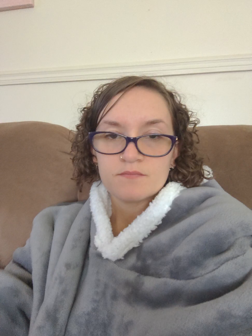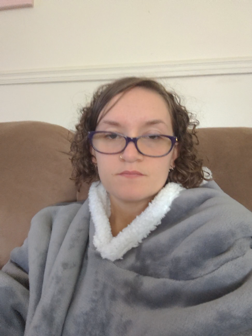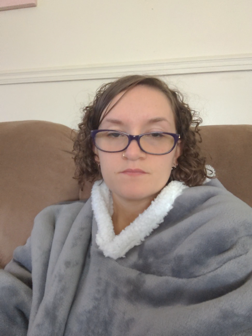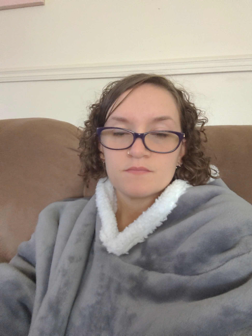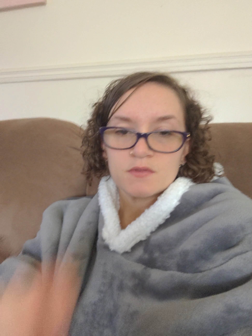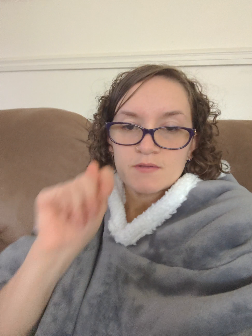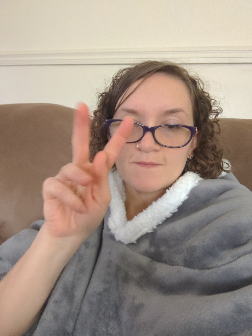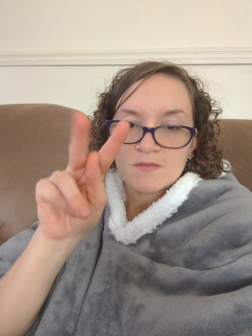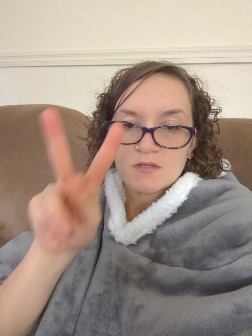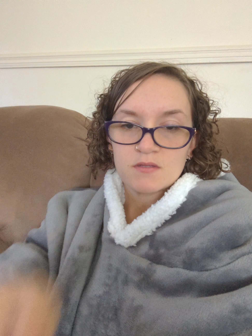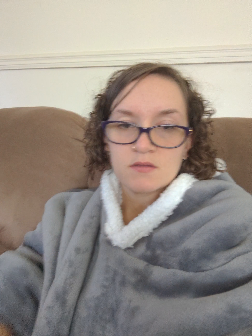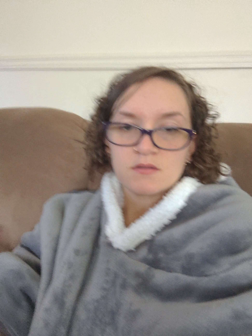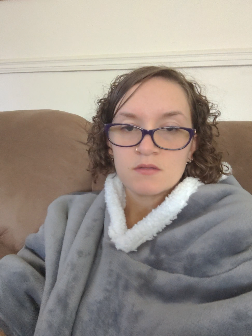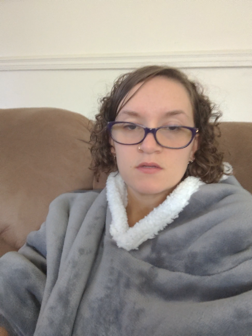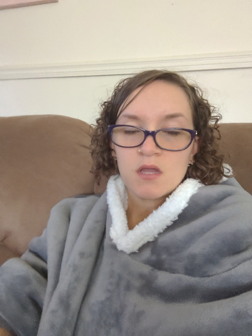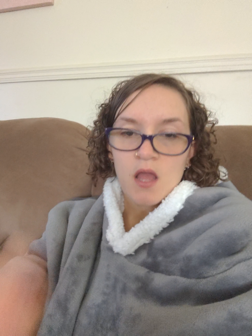TV